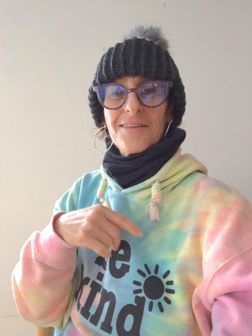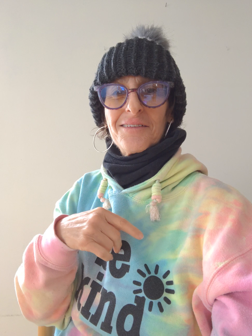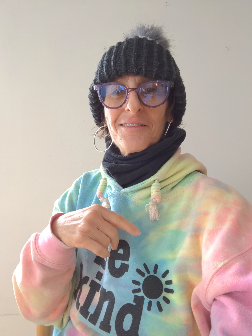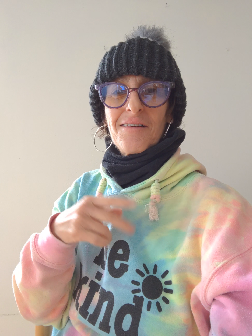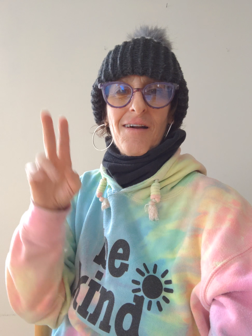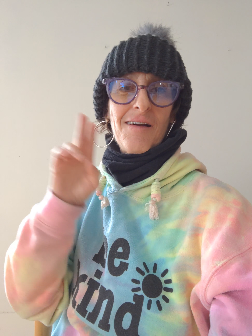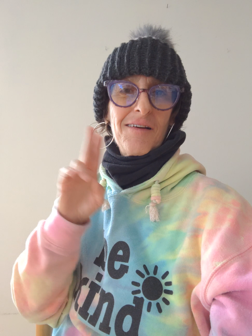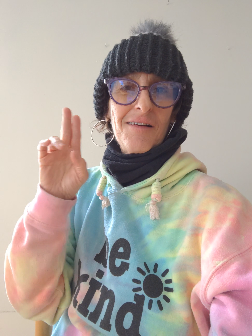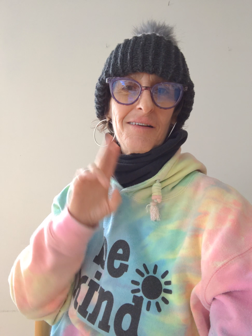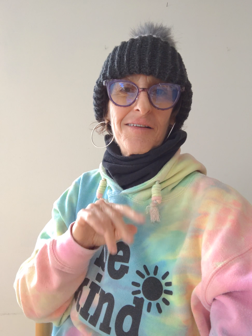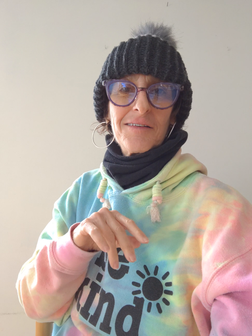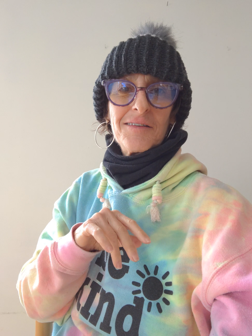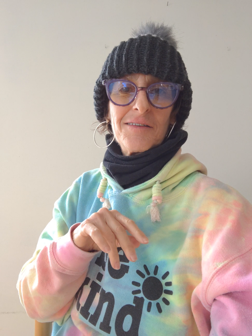uncle